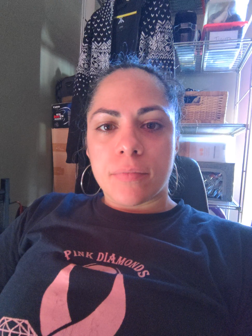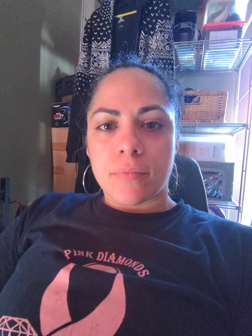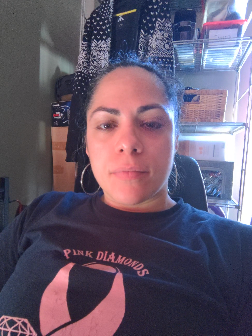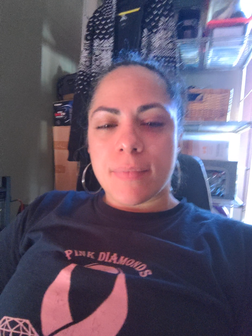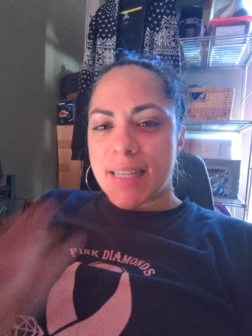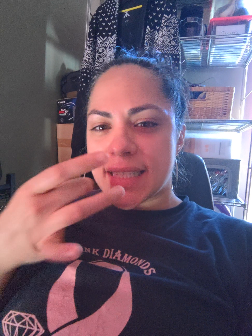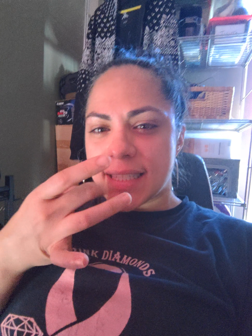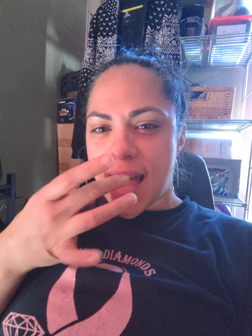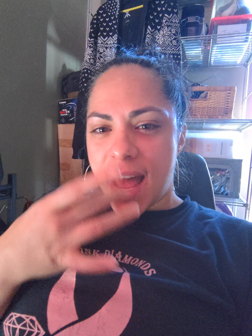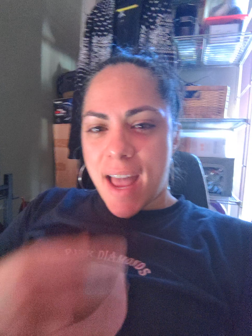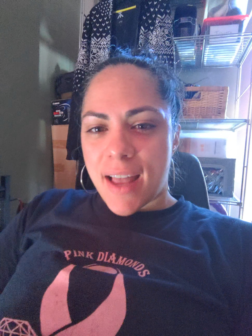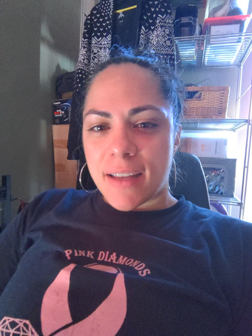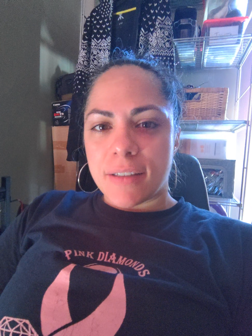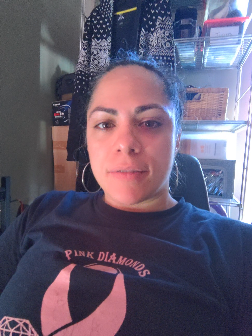snack